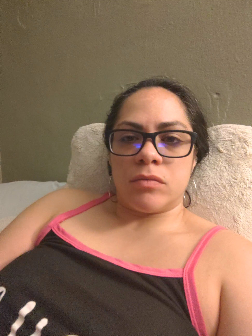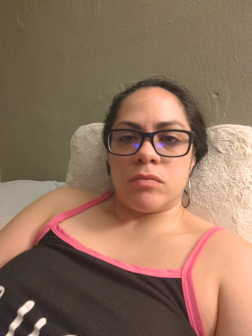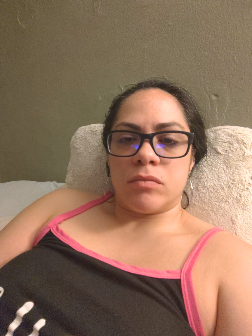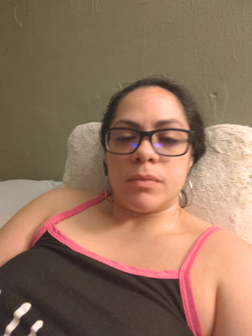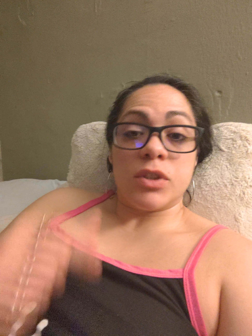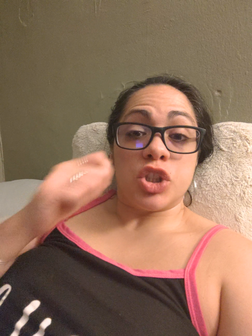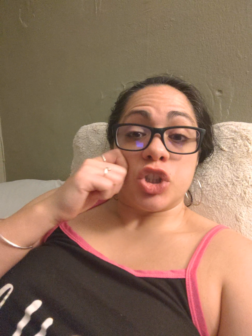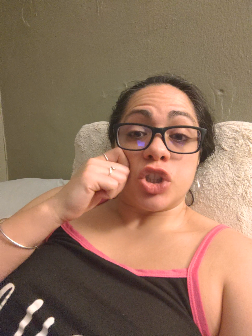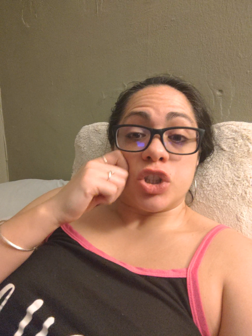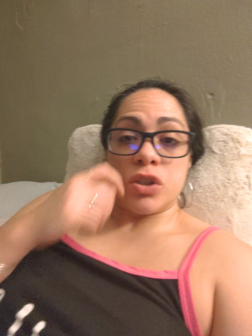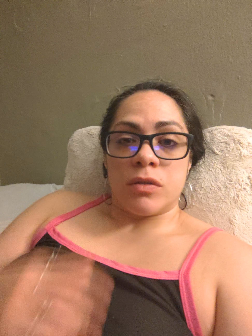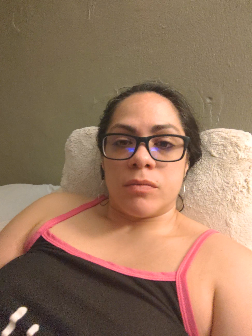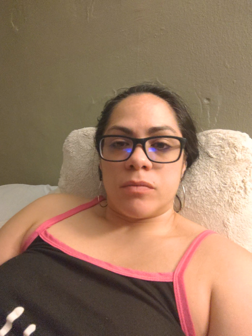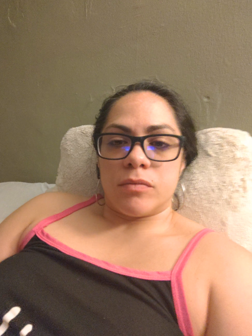cheek